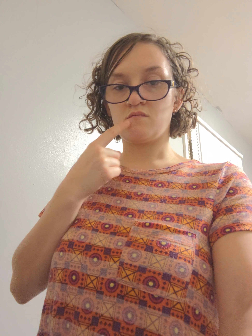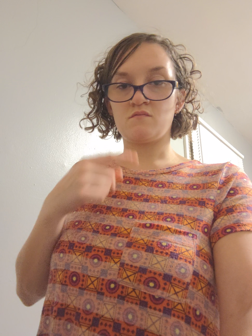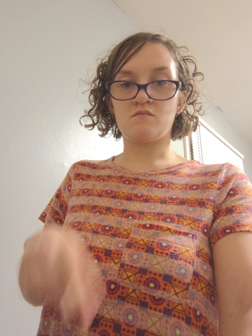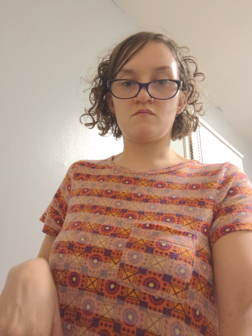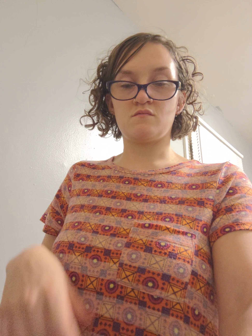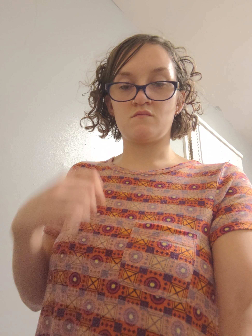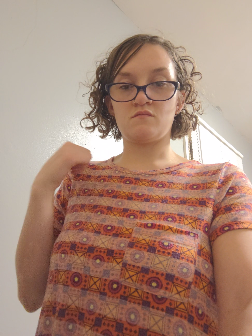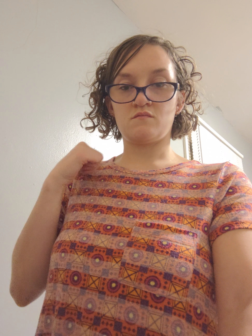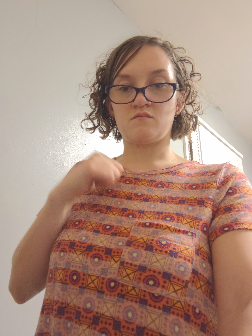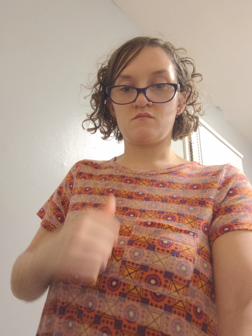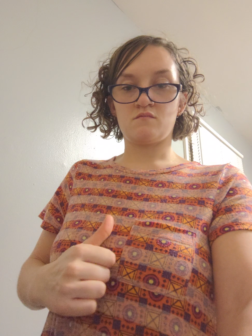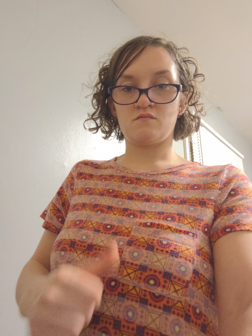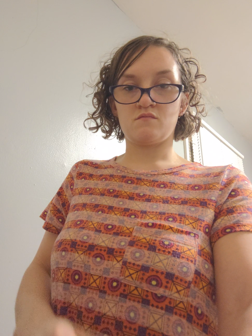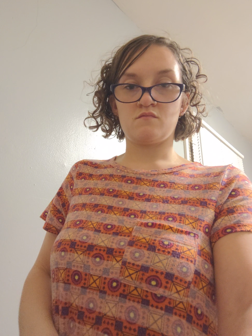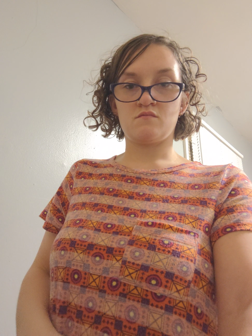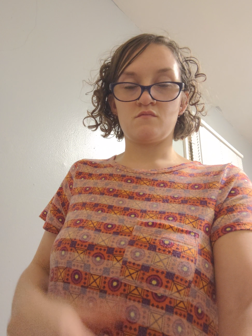jacket